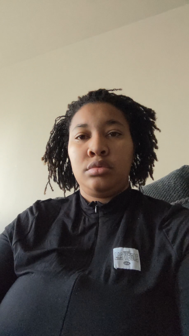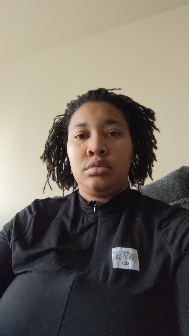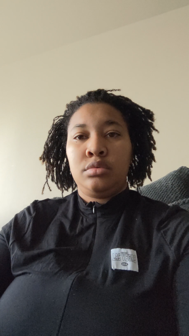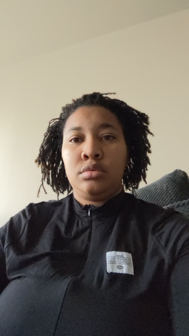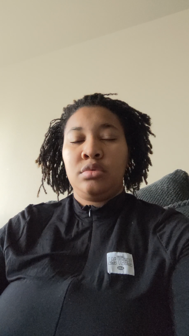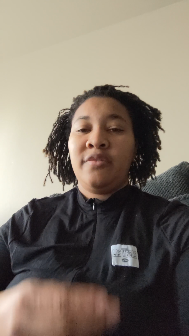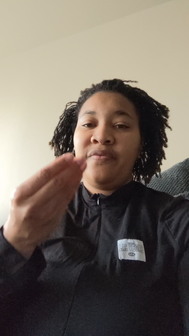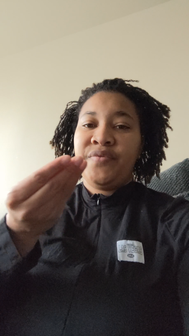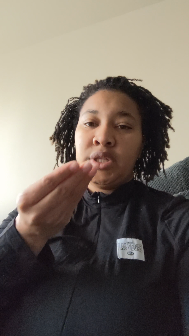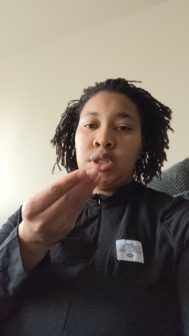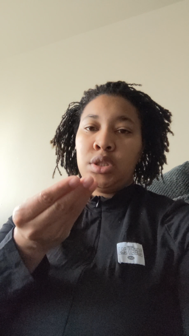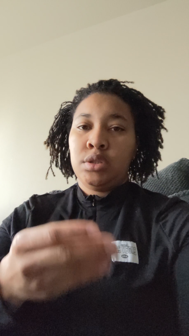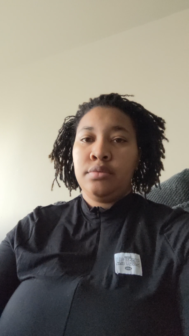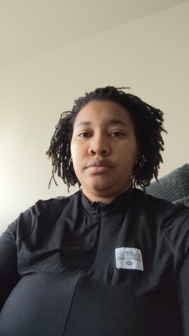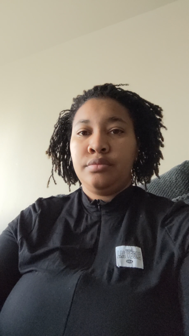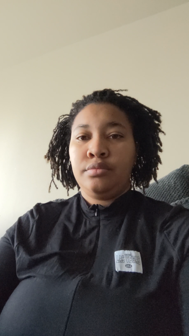feed